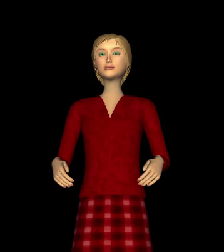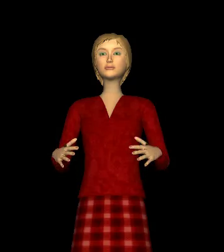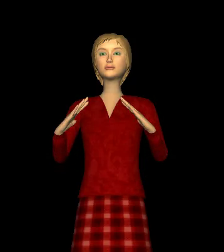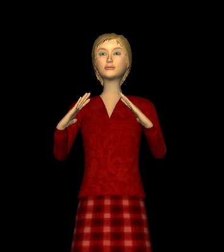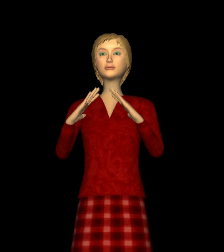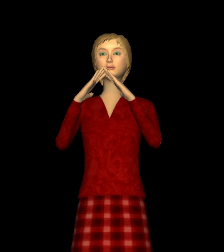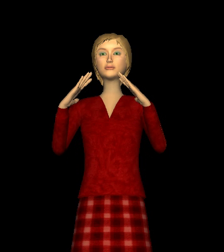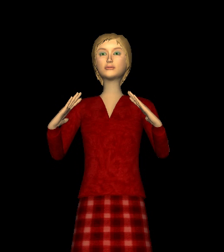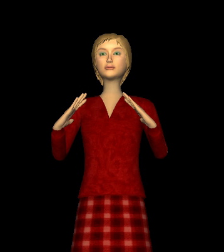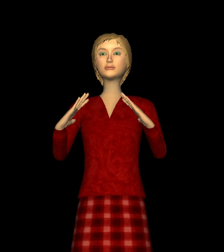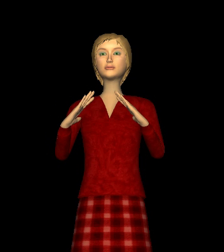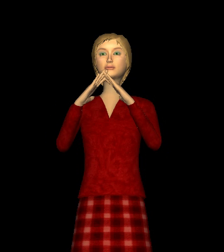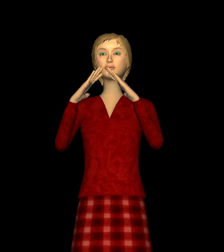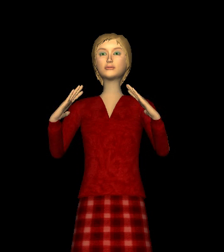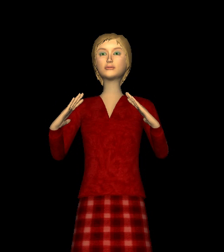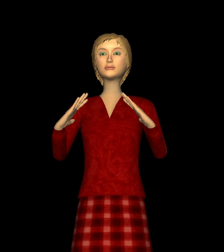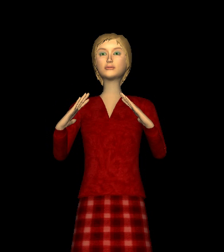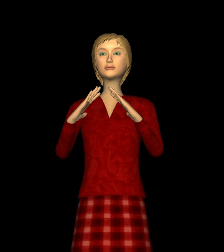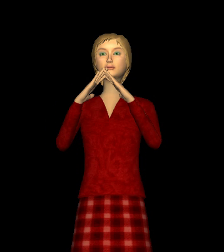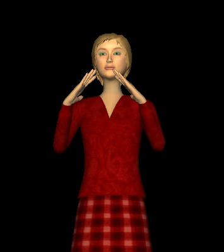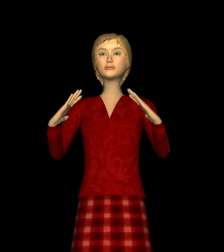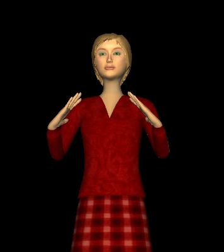معركة